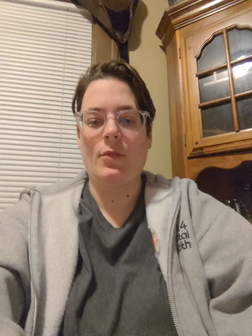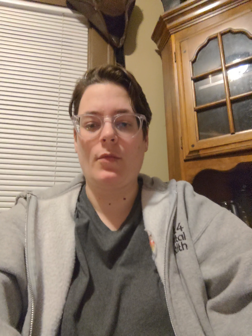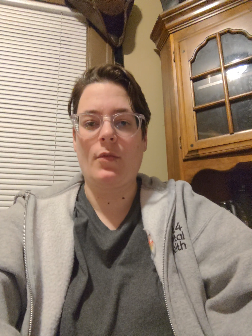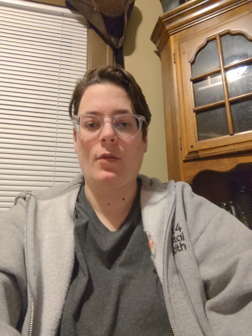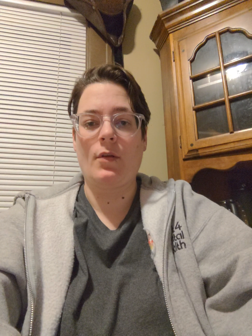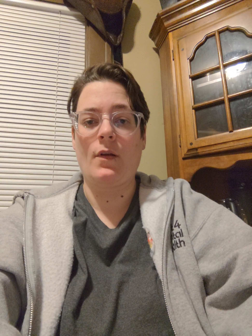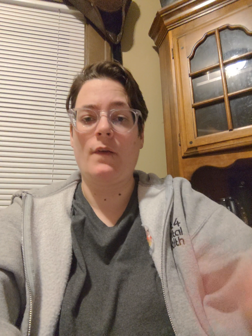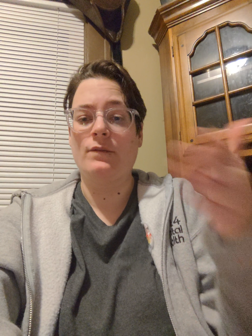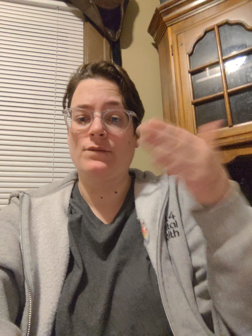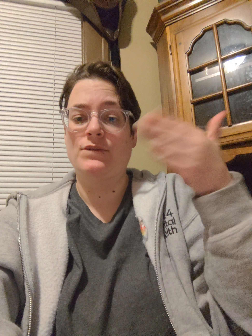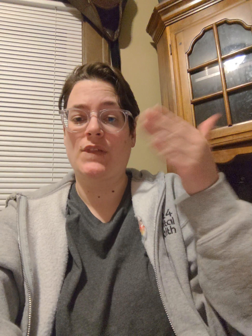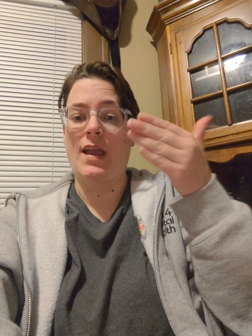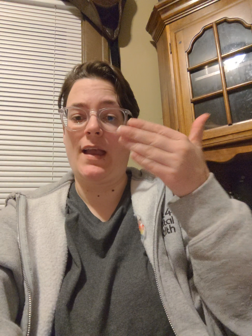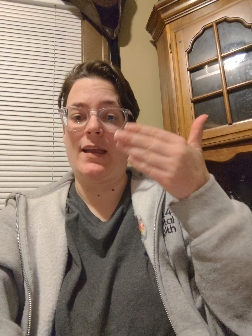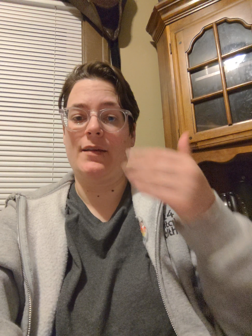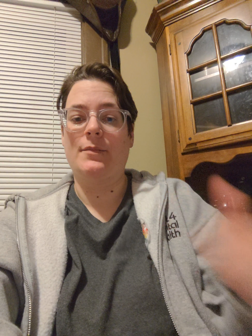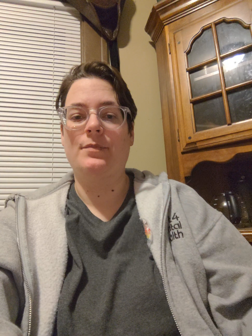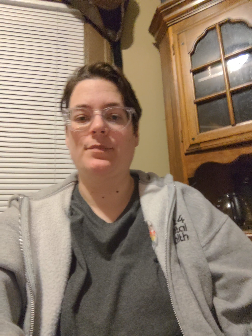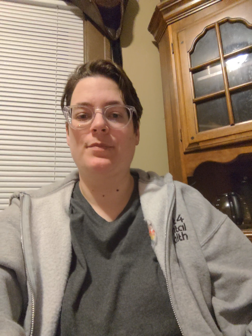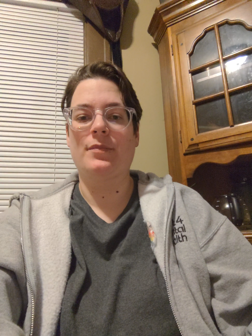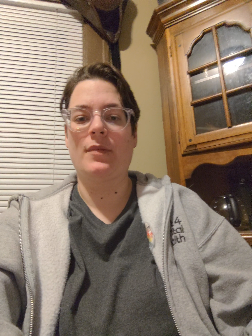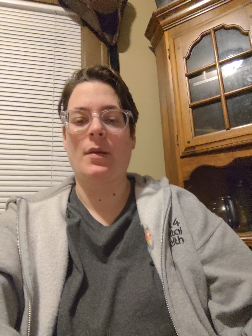flag